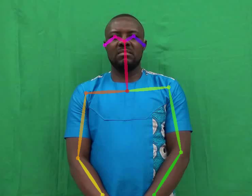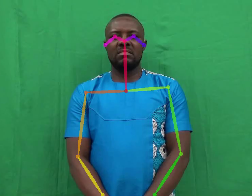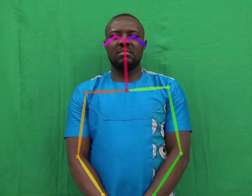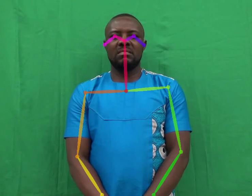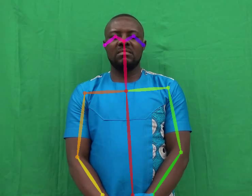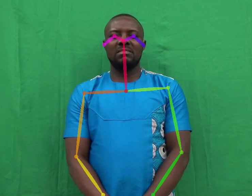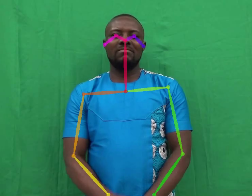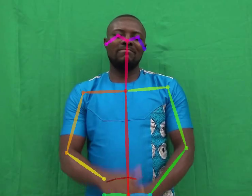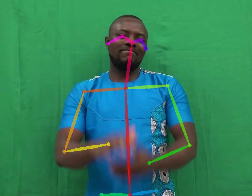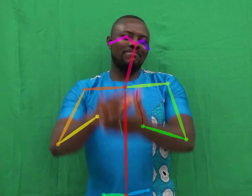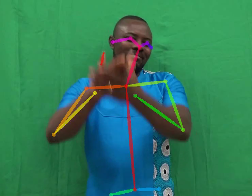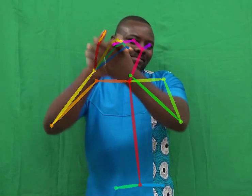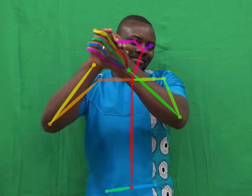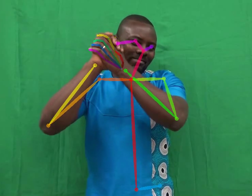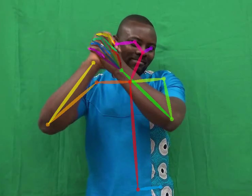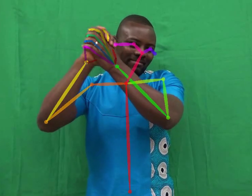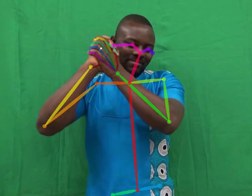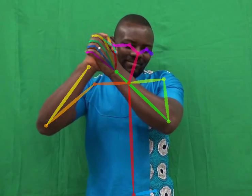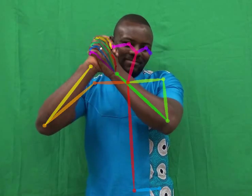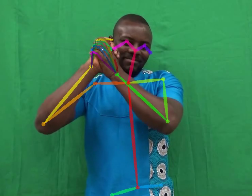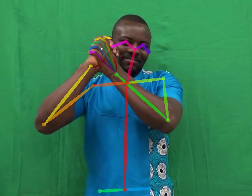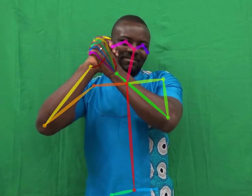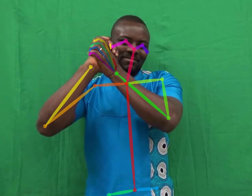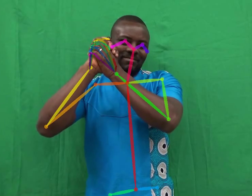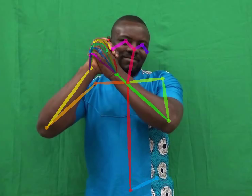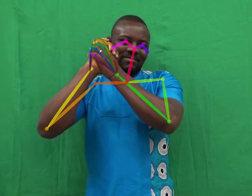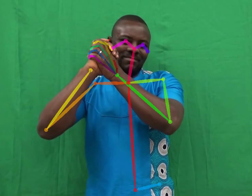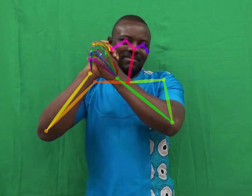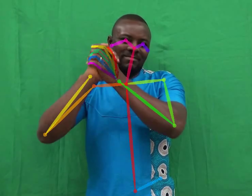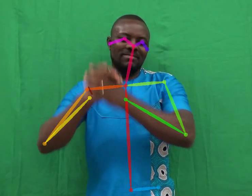congratulation